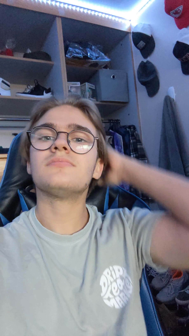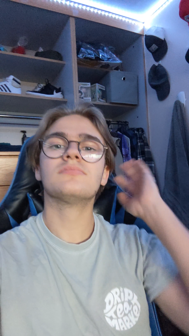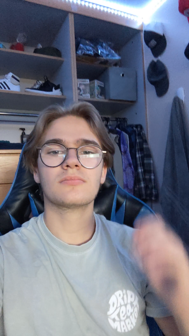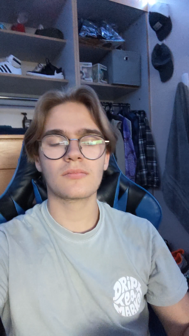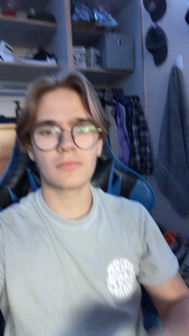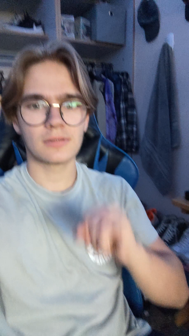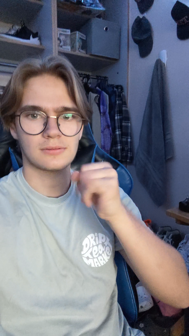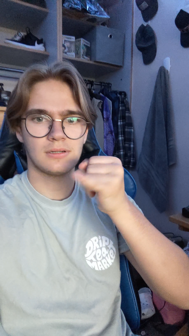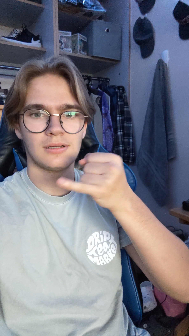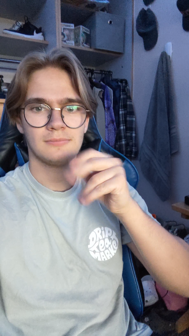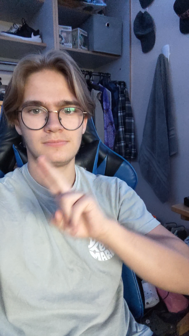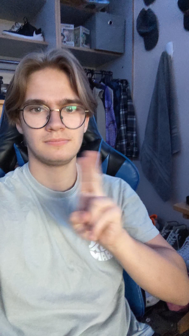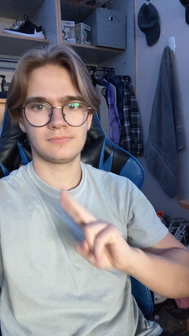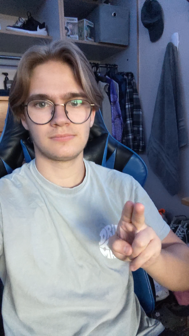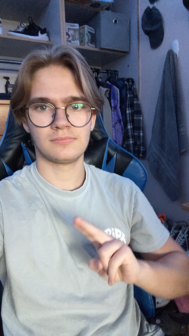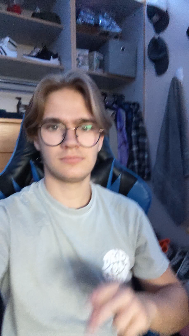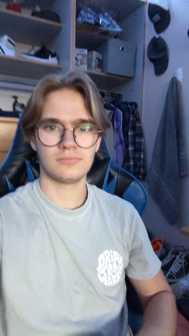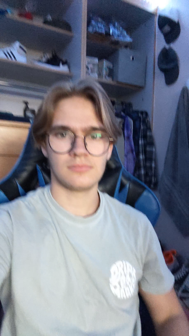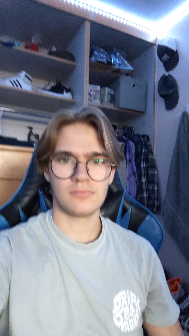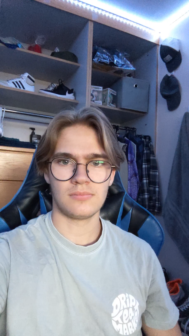jelly